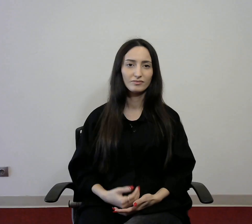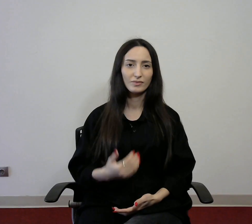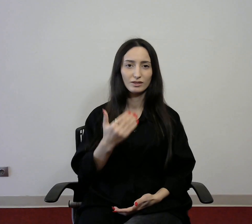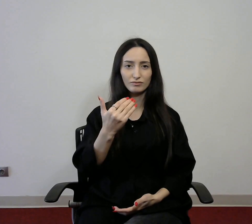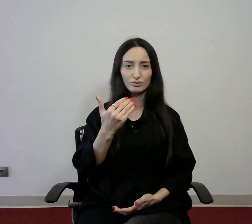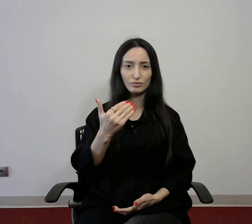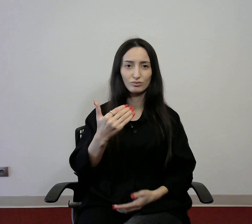siz